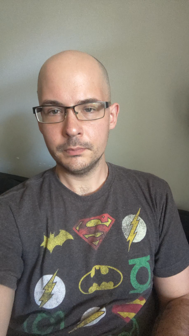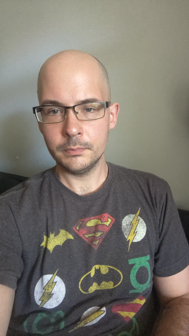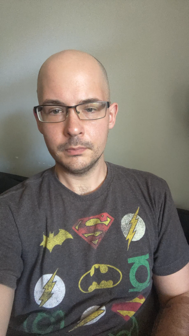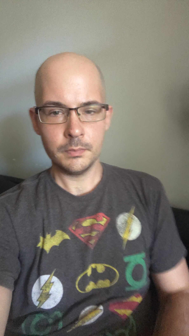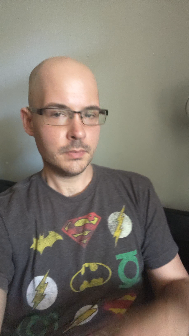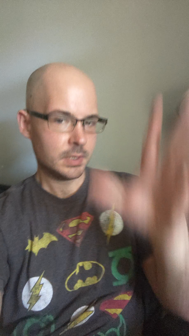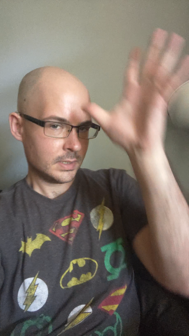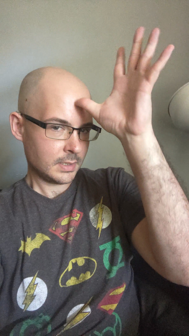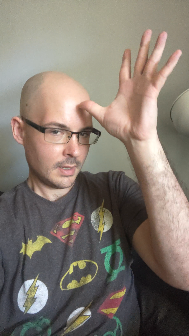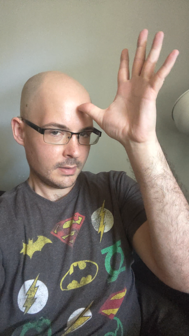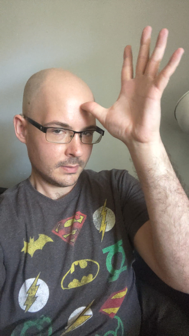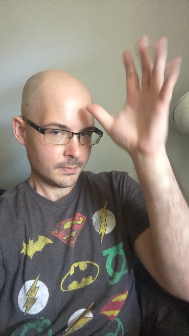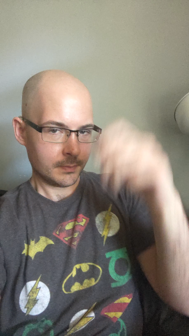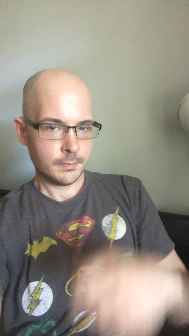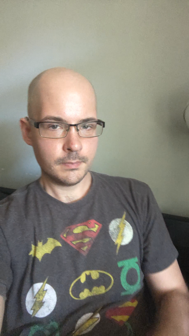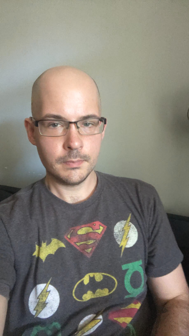daddy